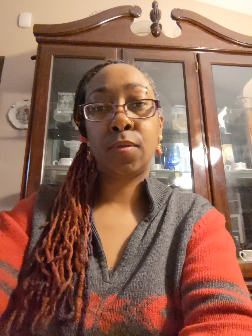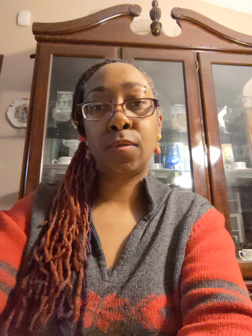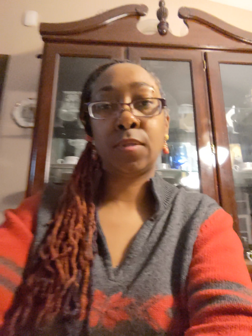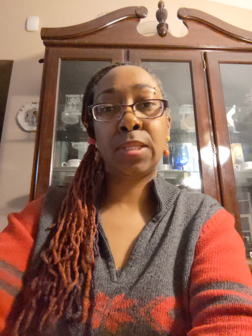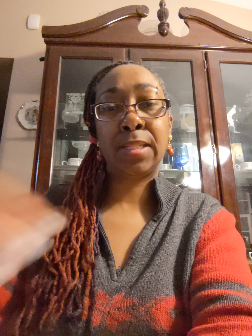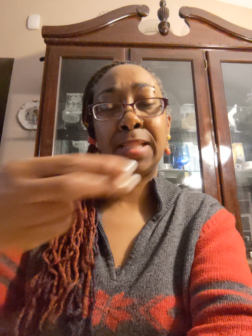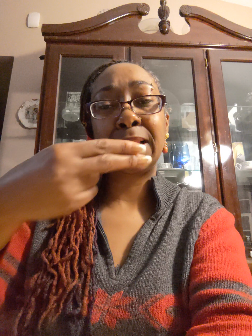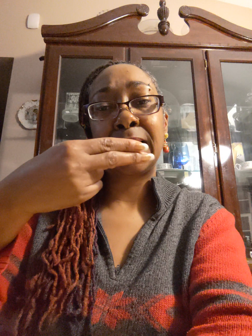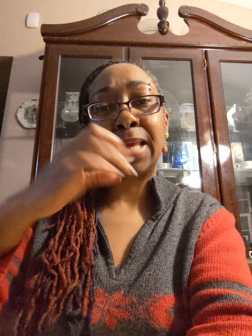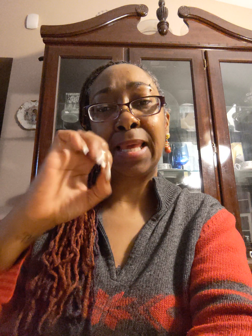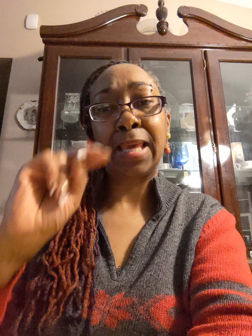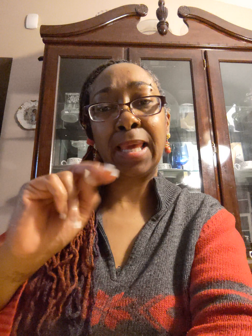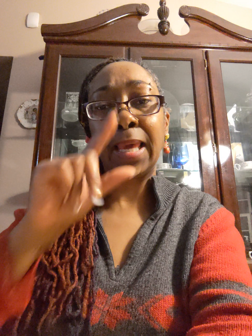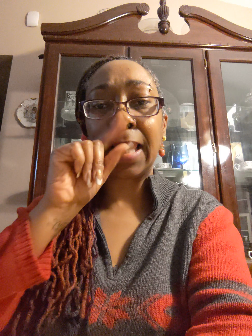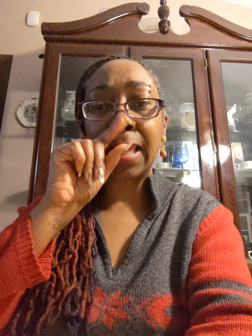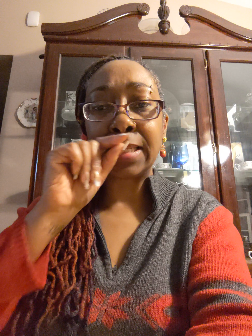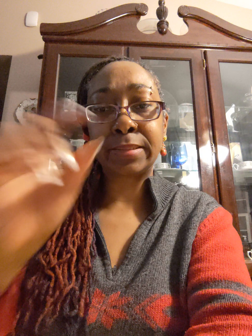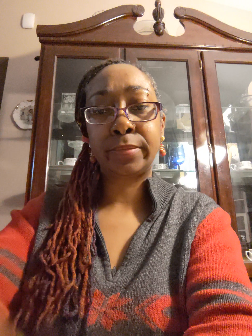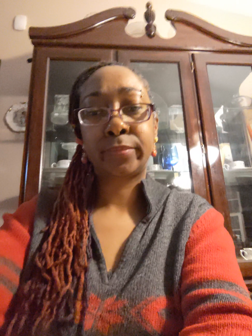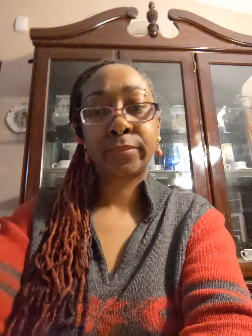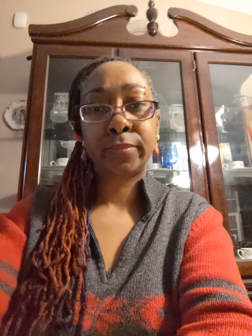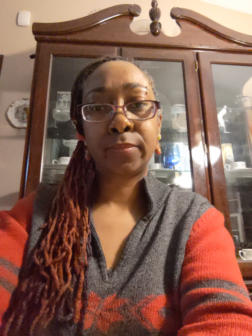hen